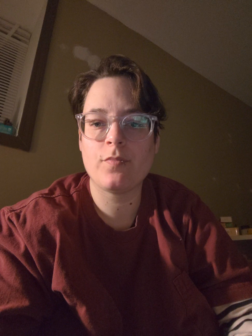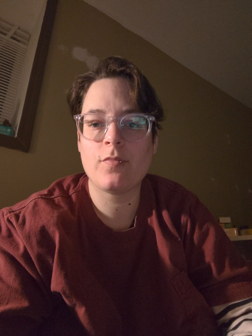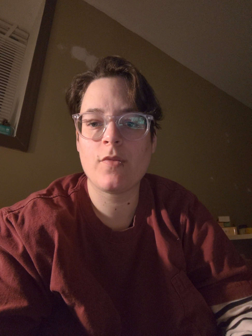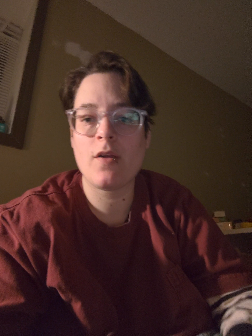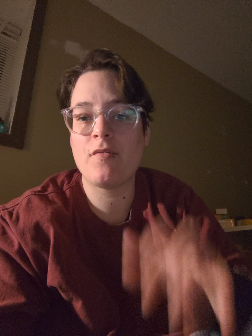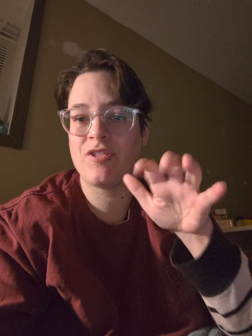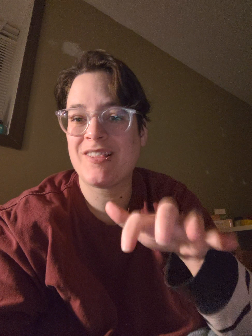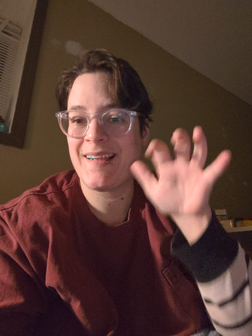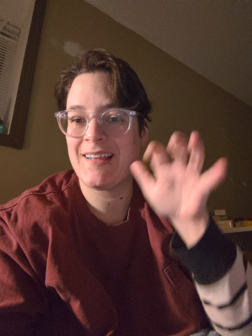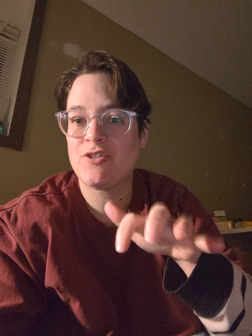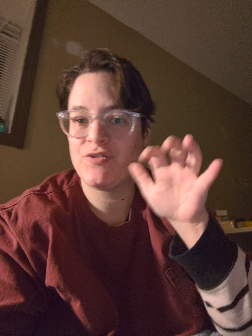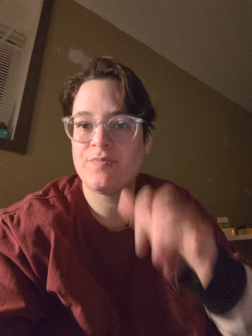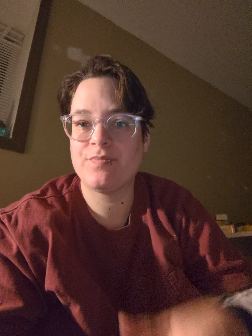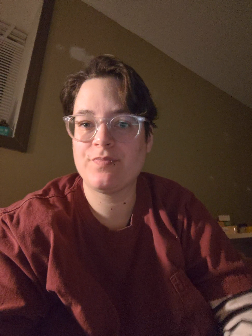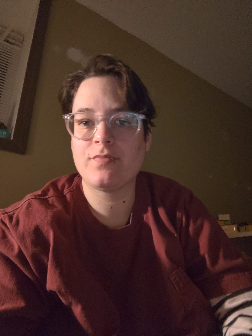alligator